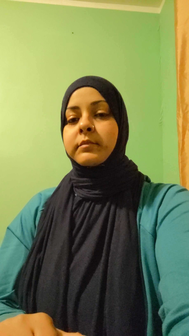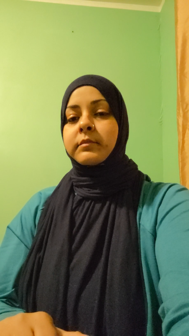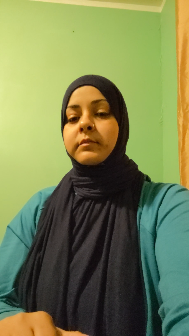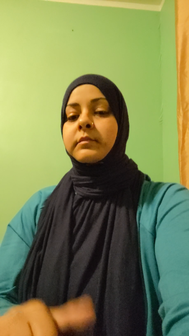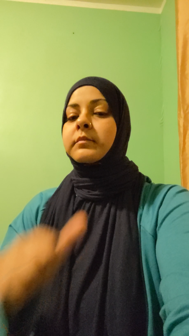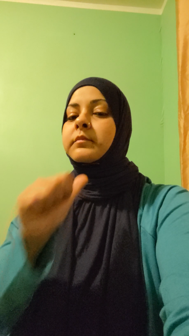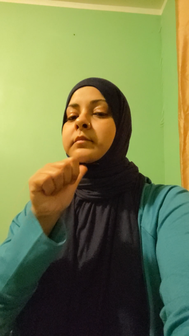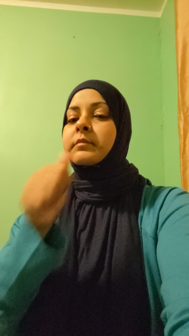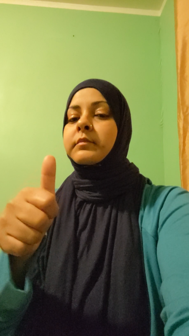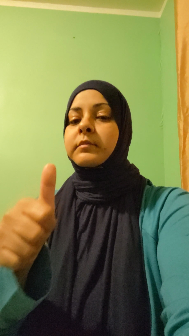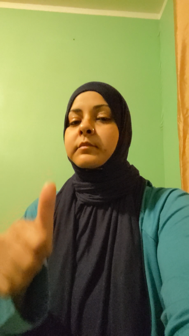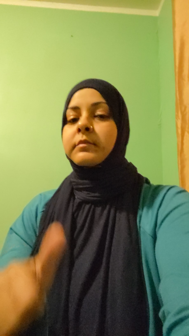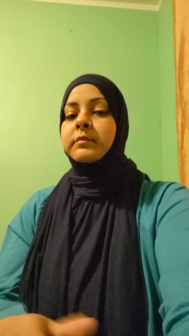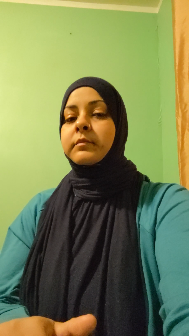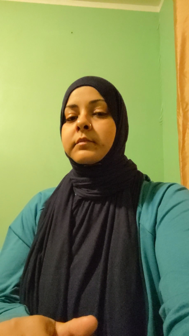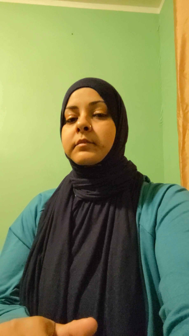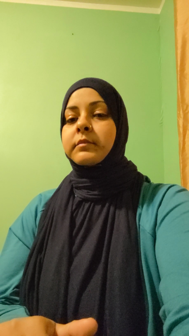don't